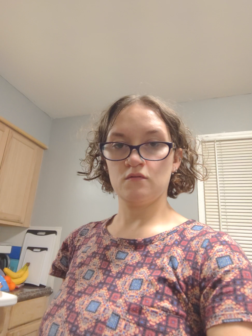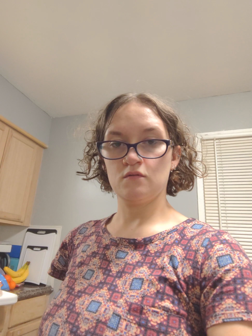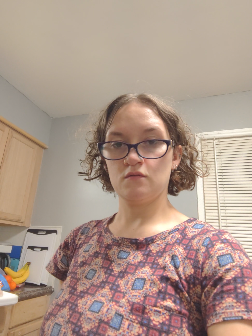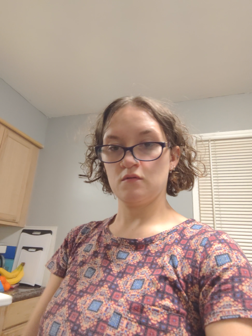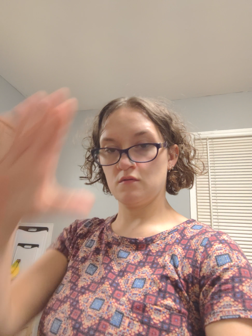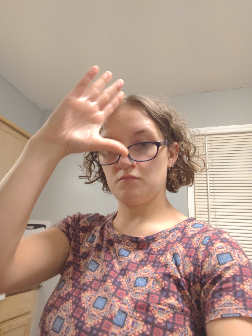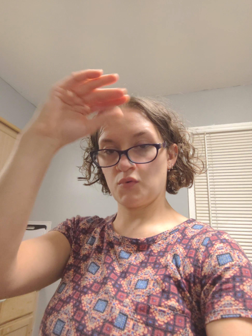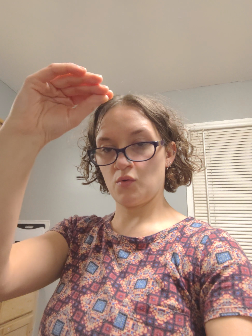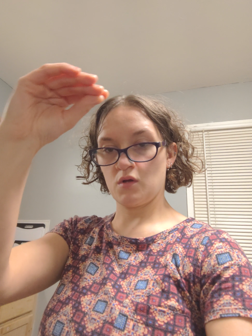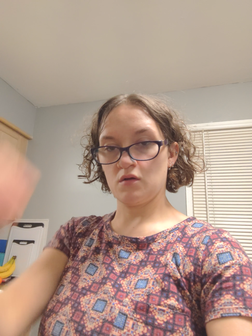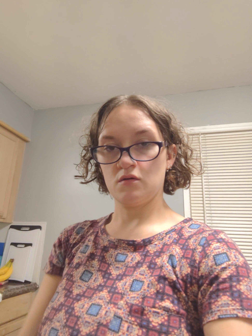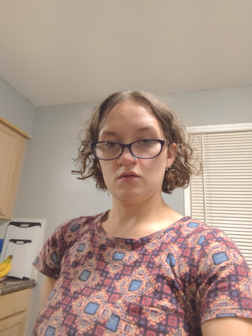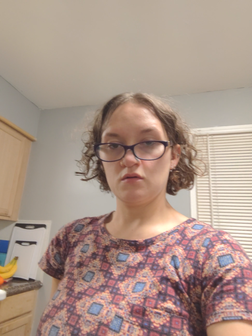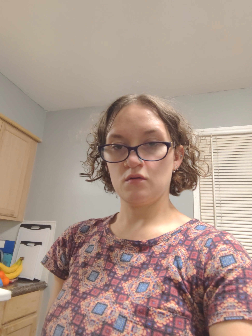boy